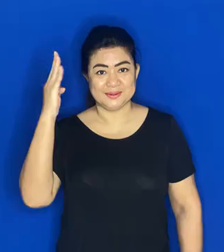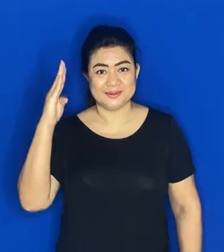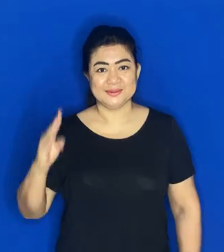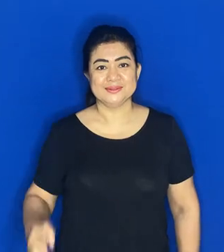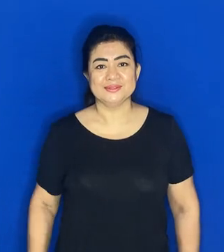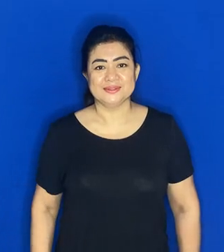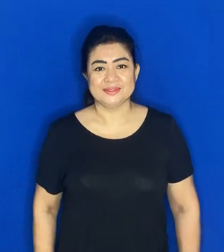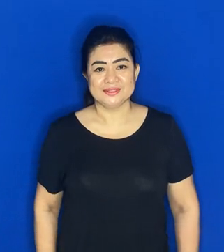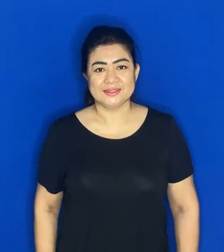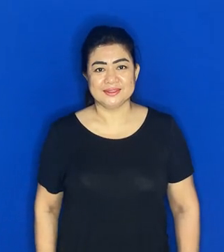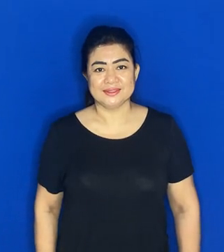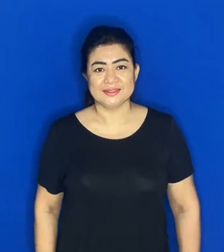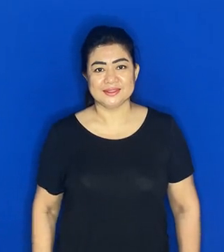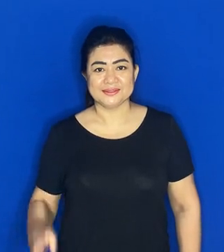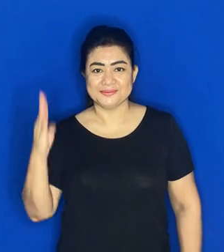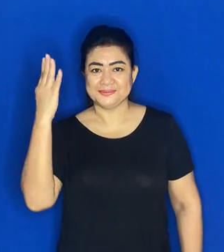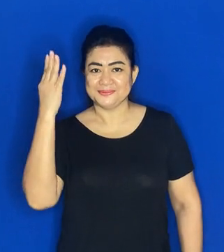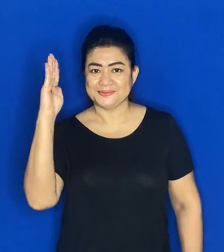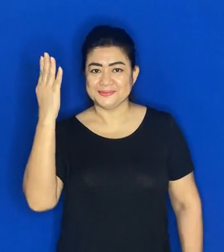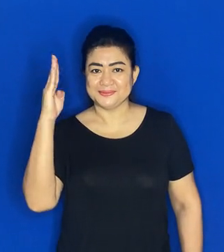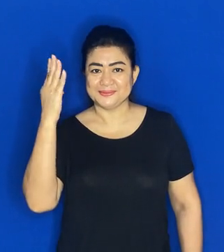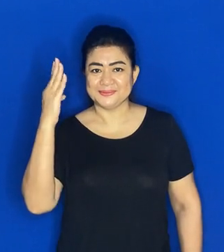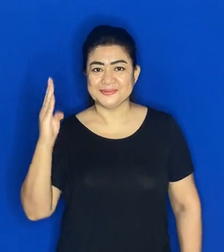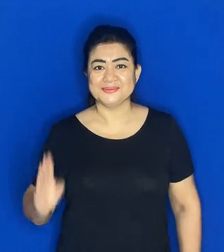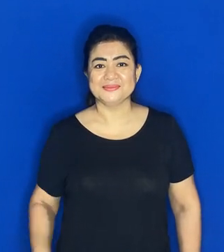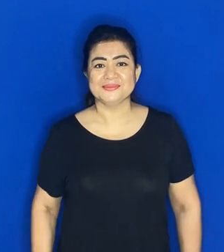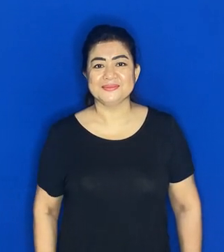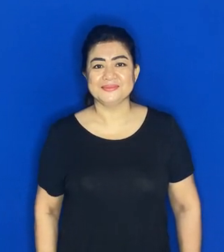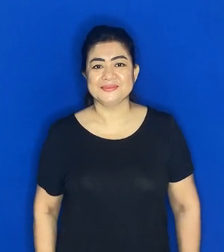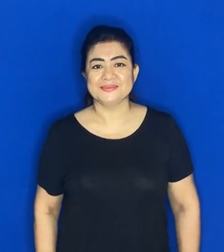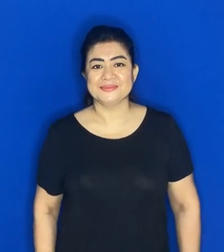blue